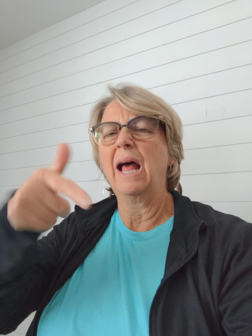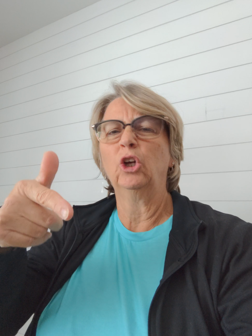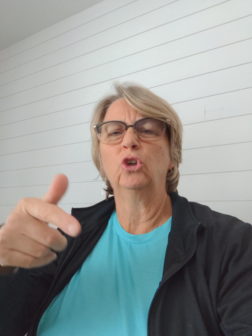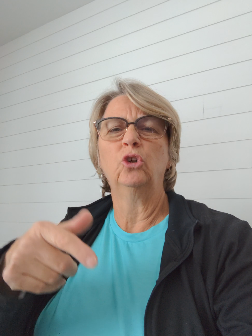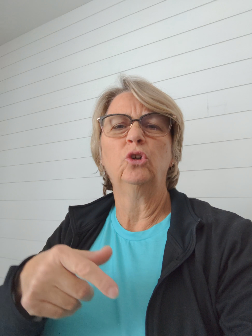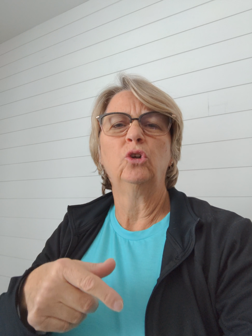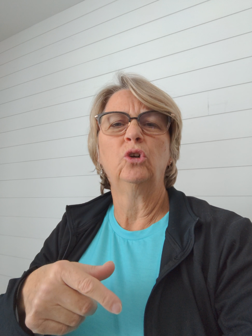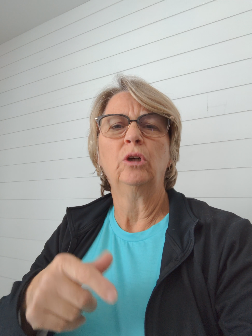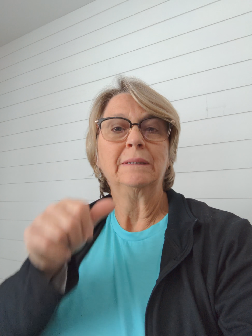later